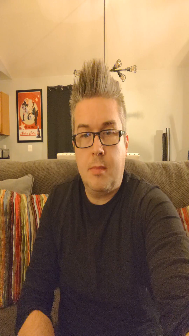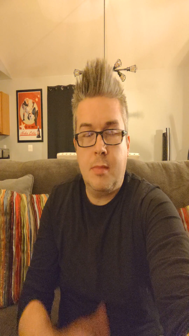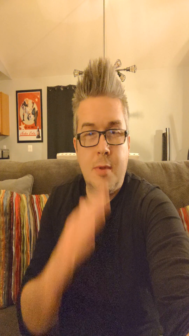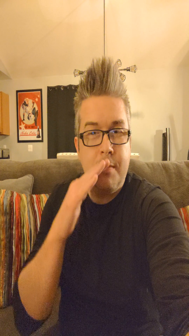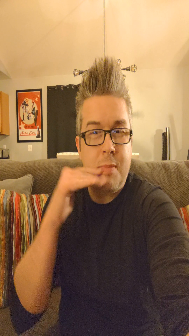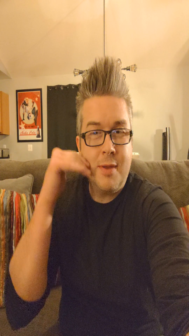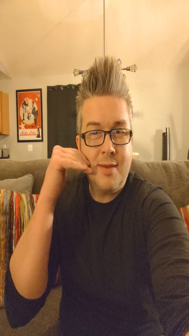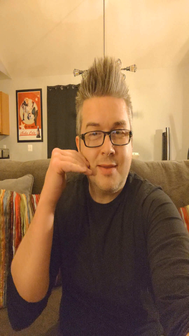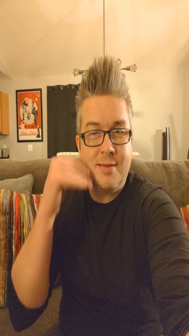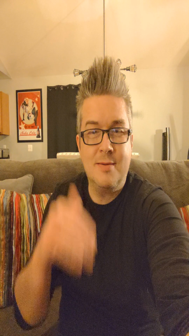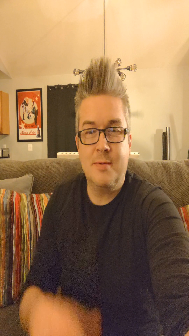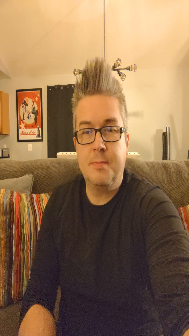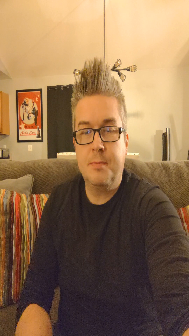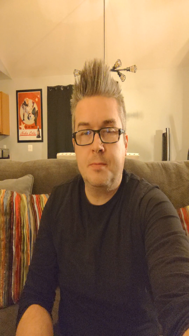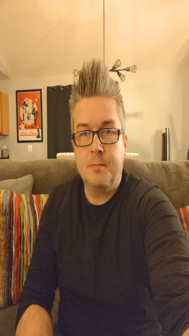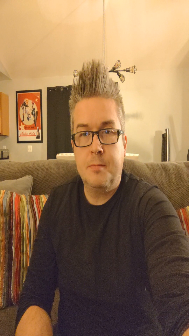smile